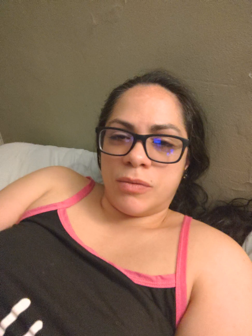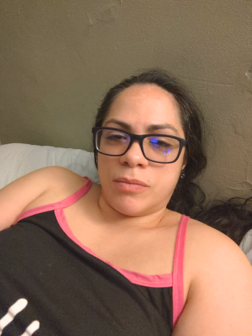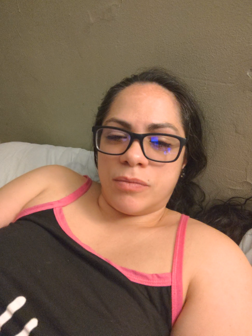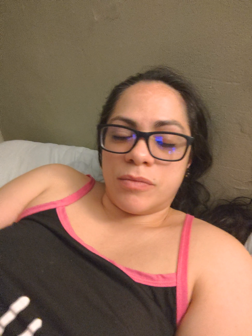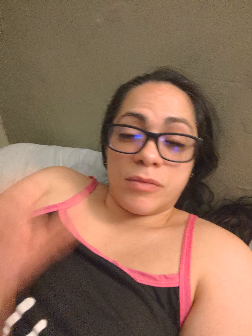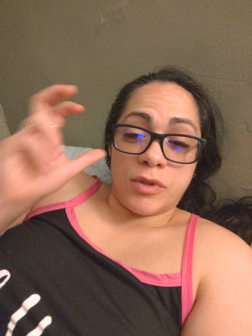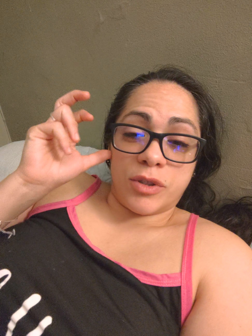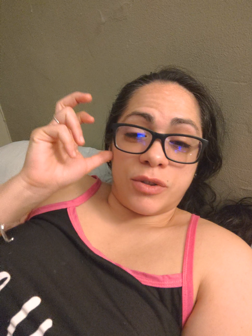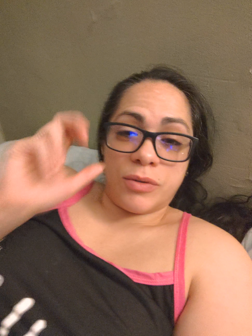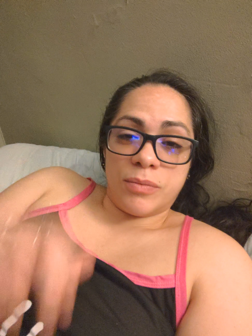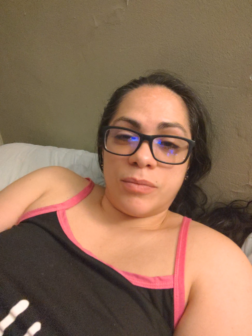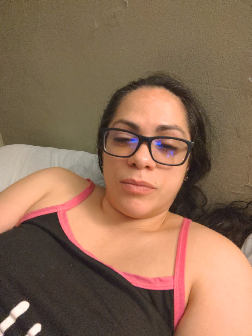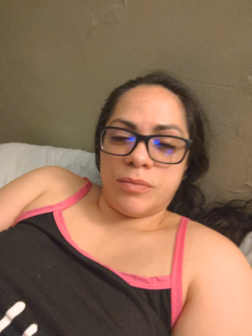hear